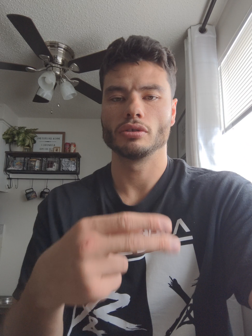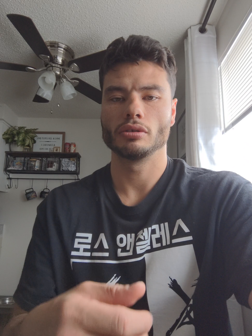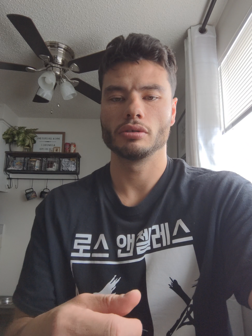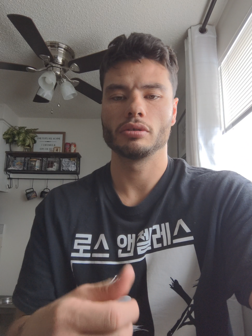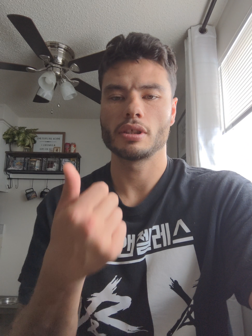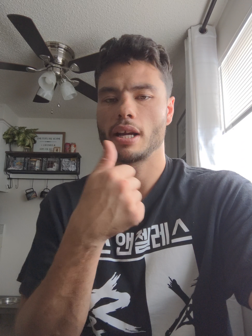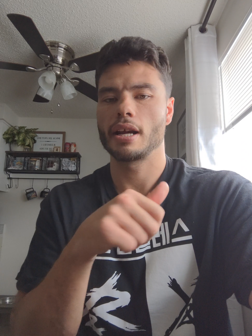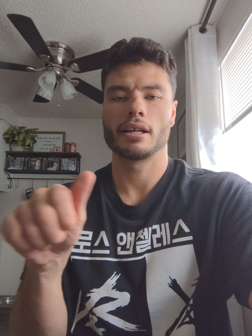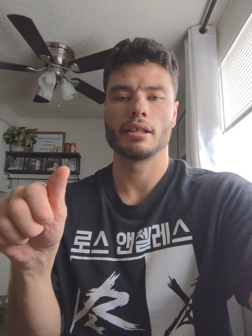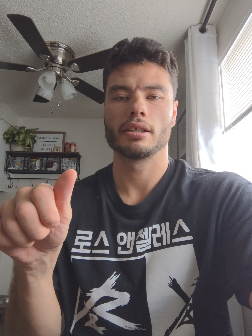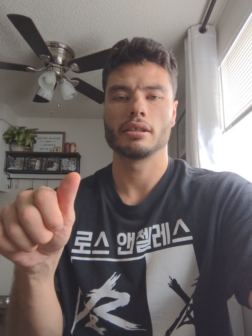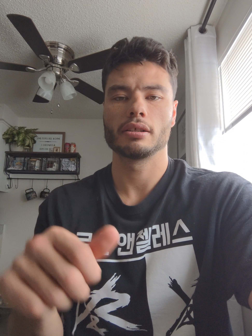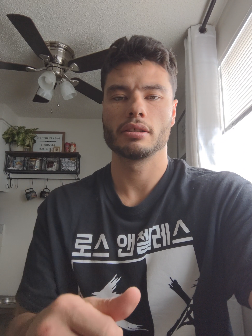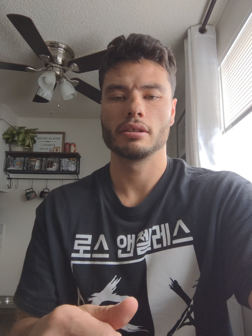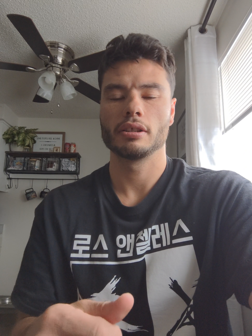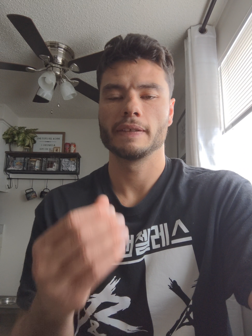any